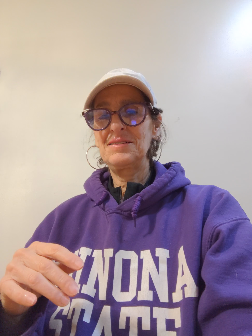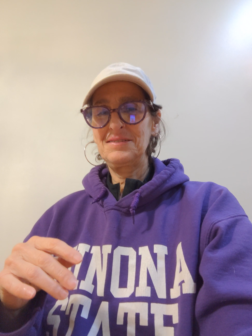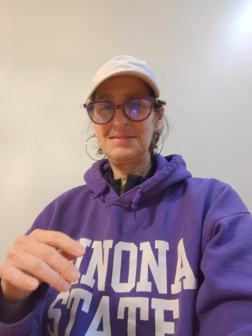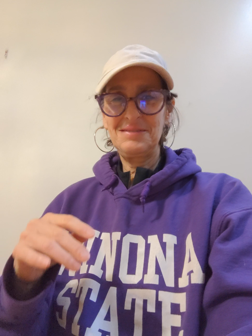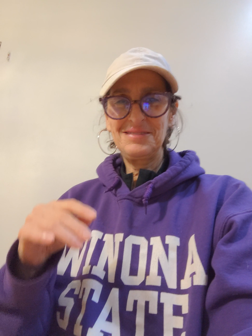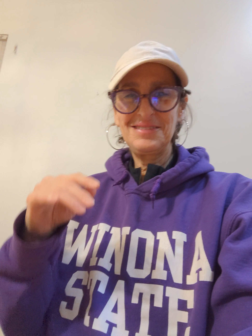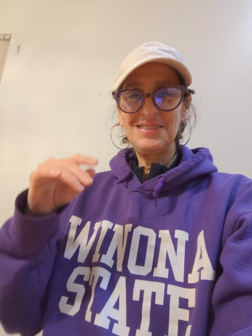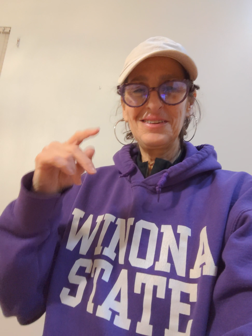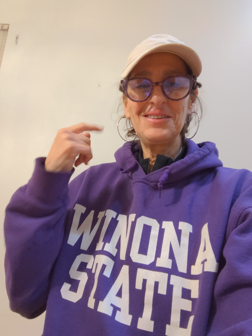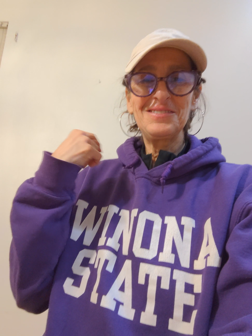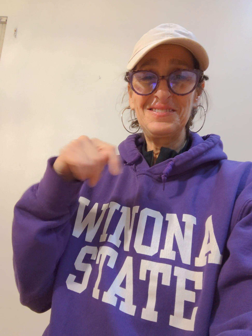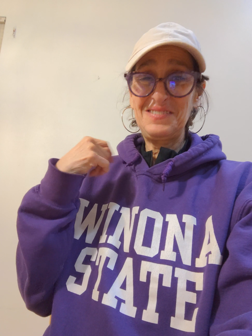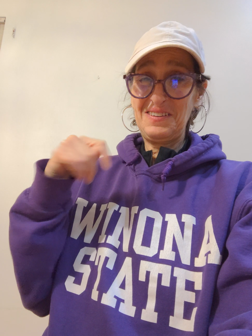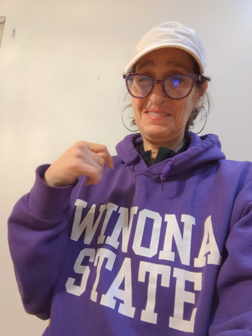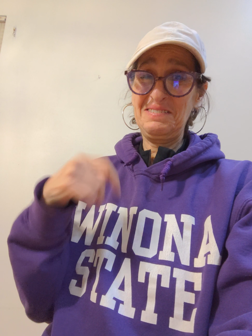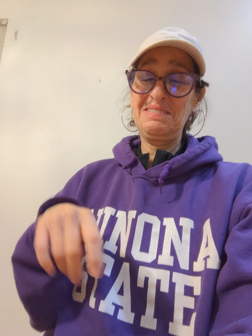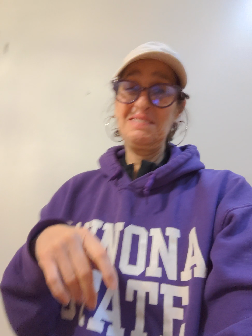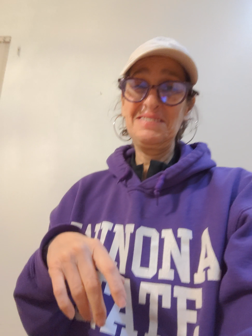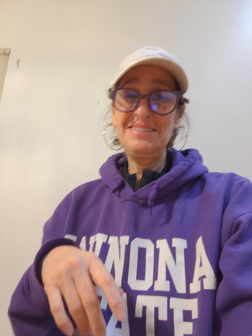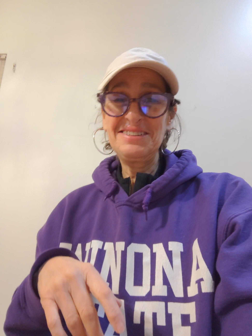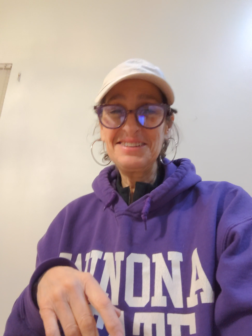toy